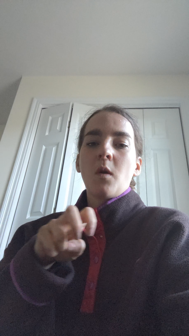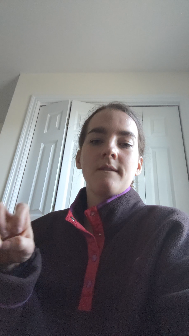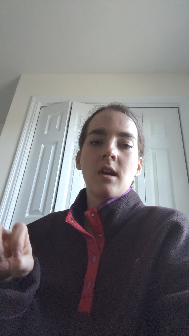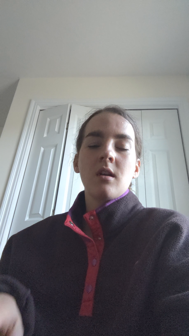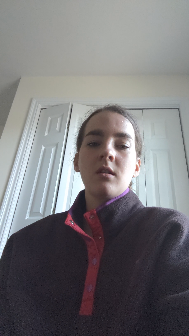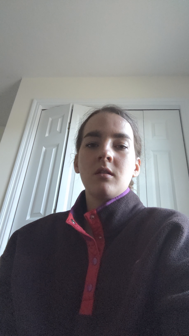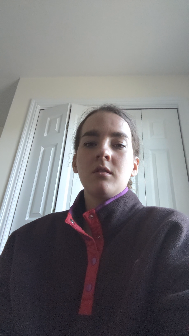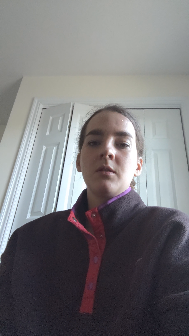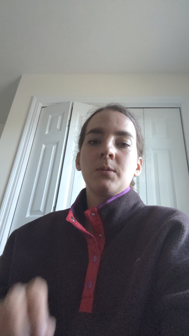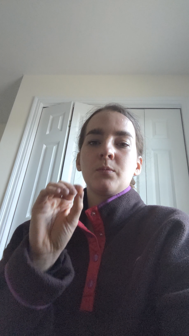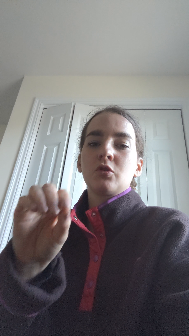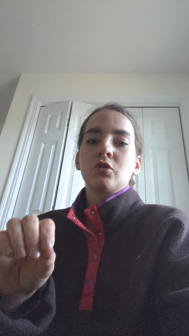put